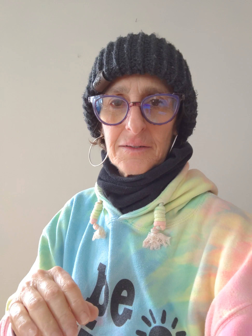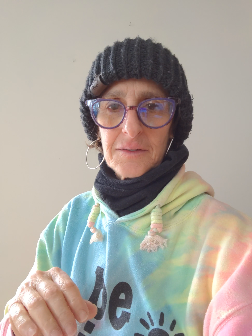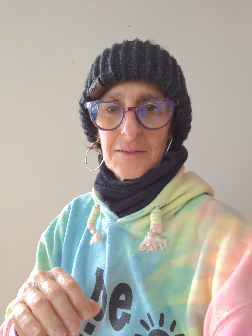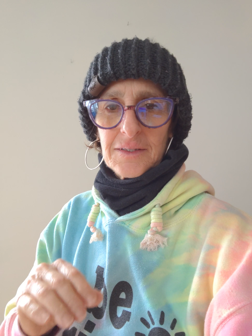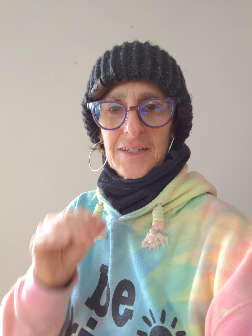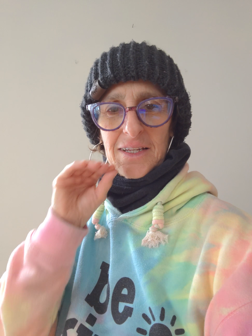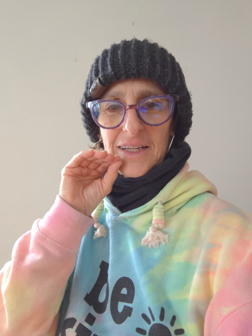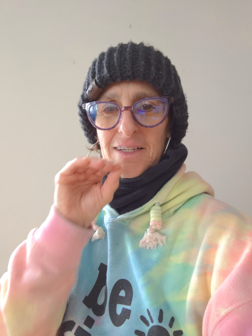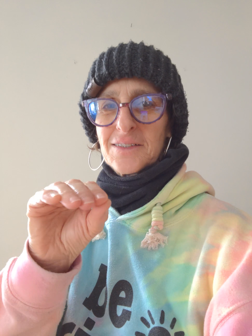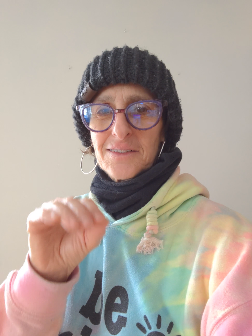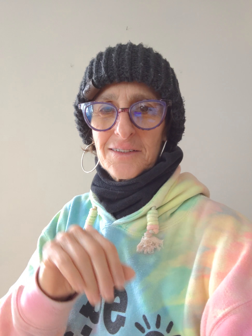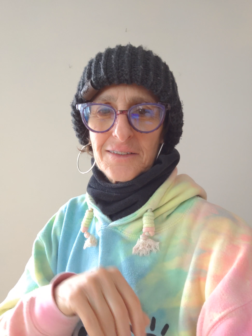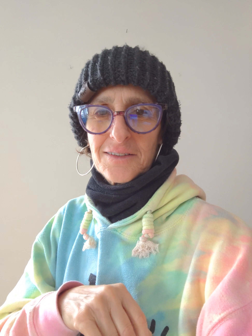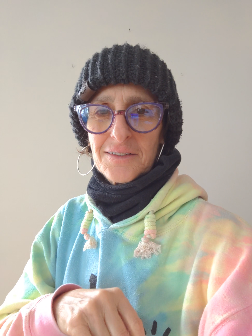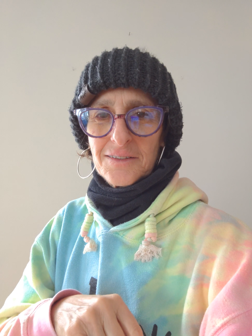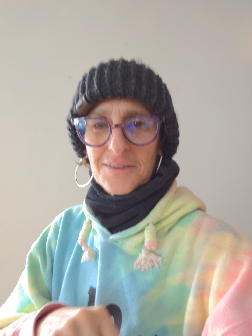kiss